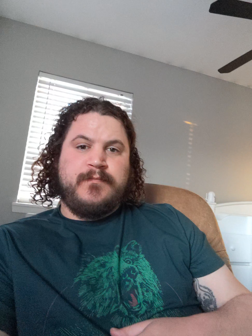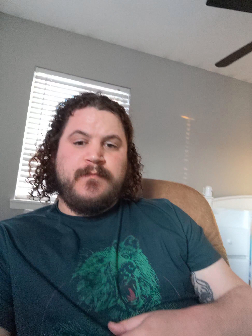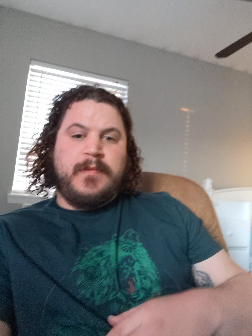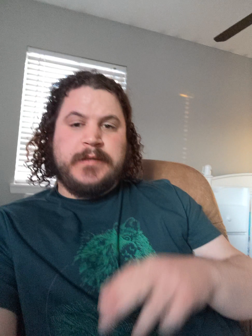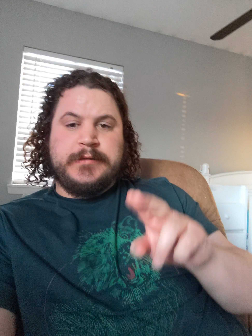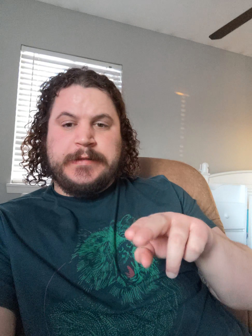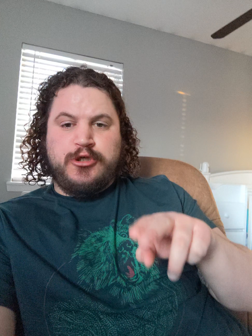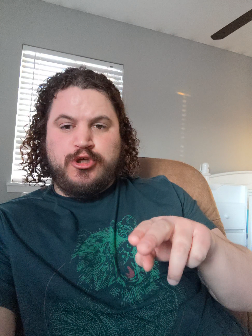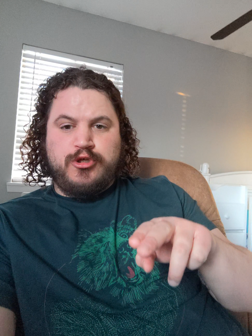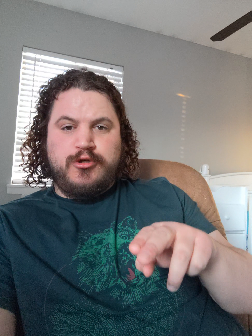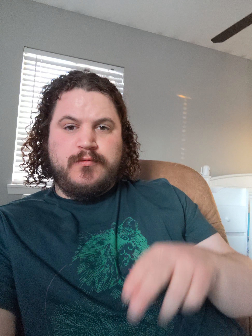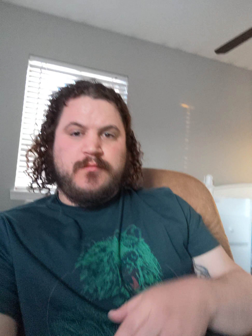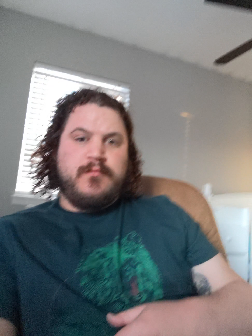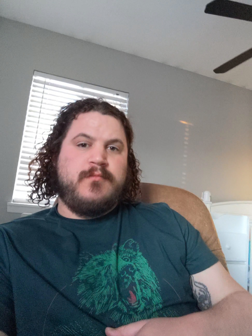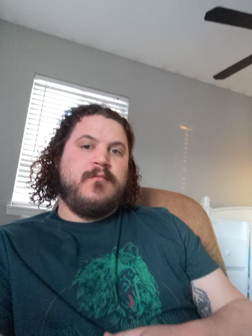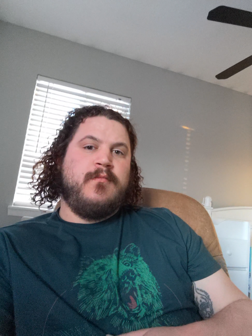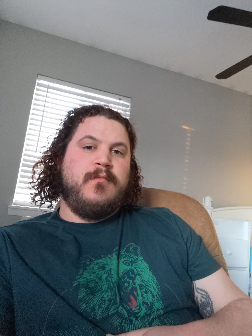chair